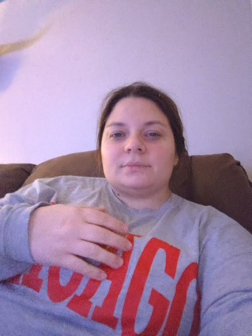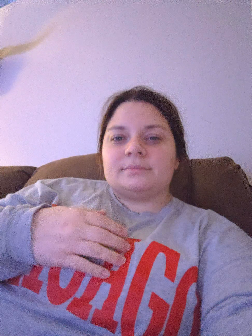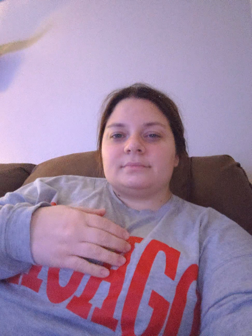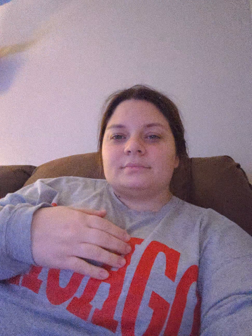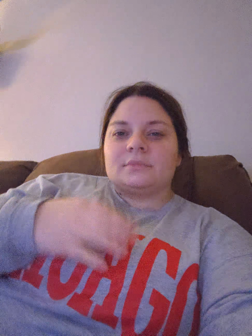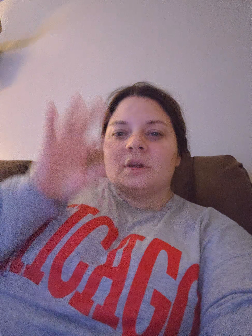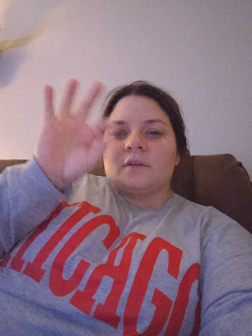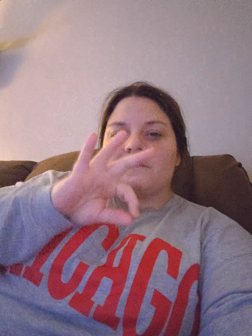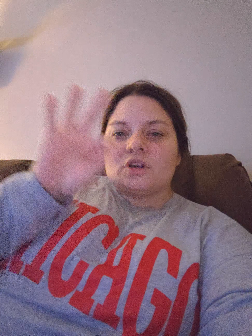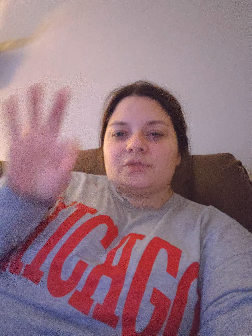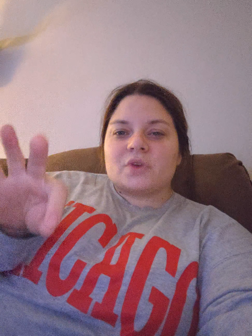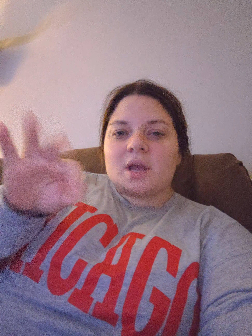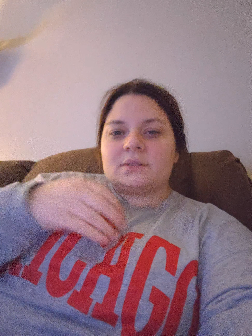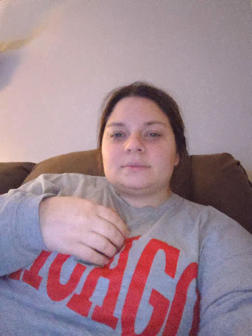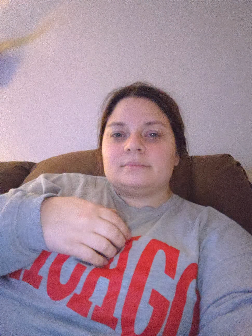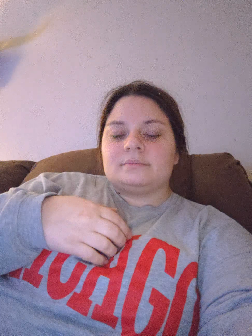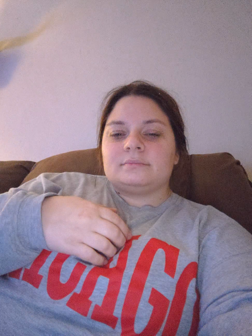french fries